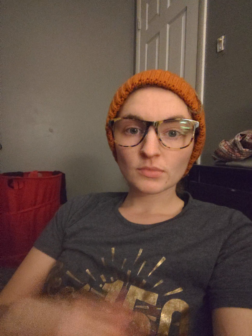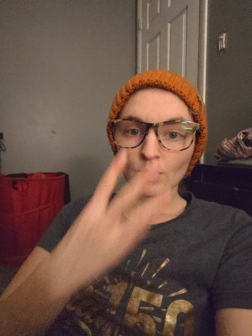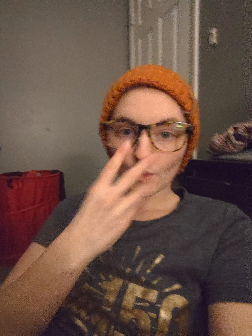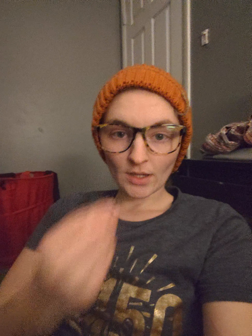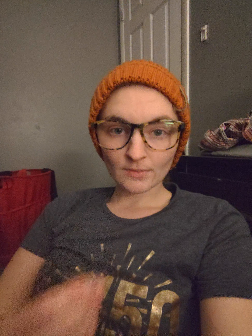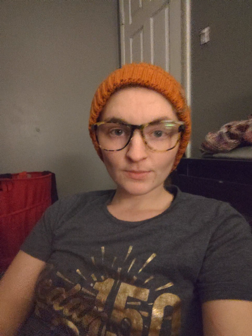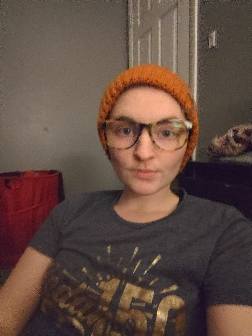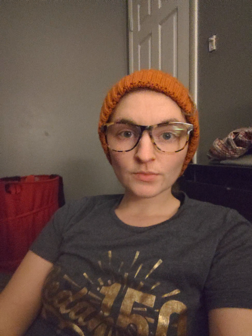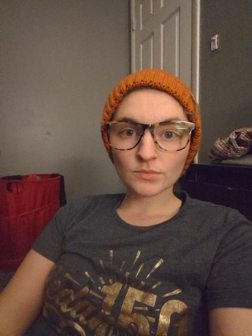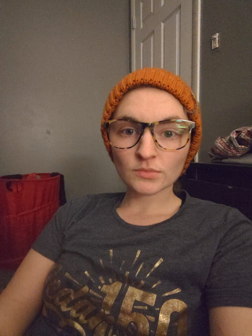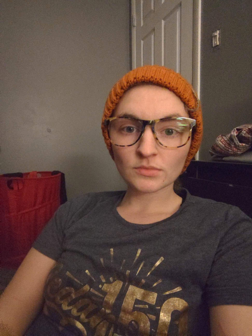wolf